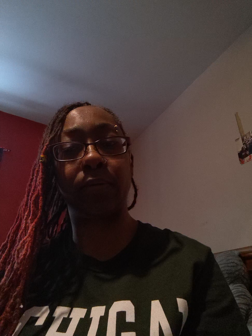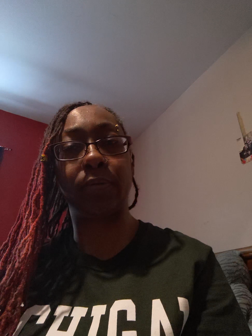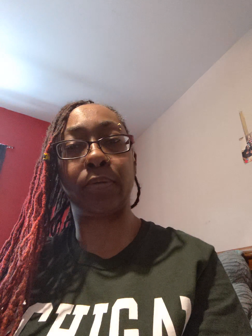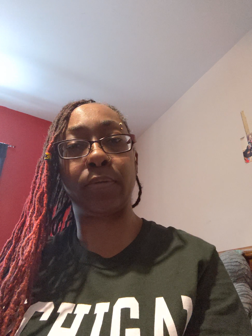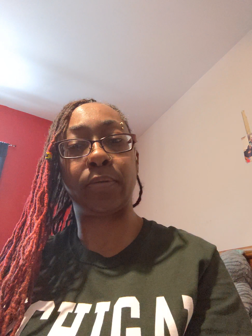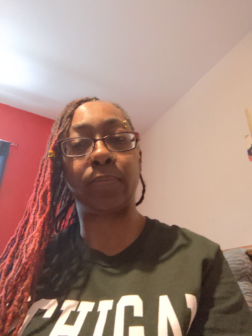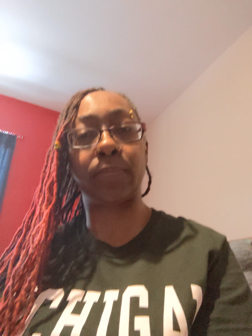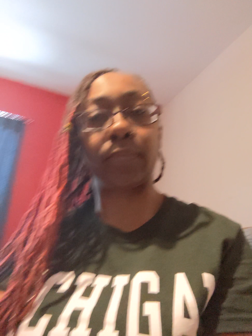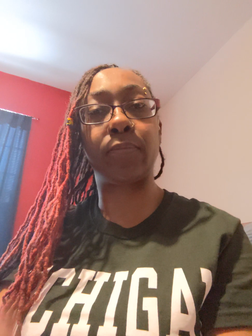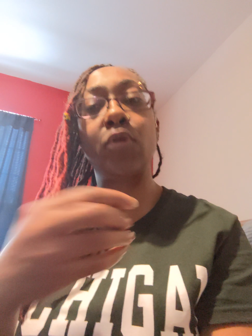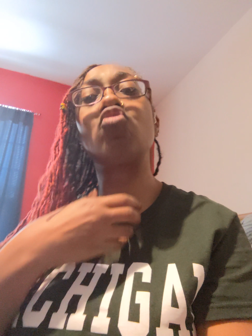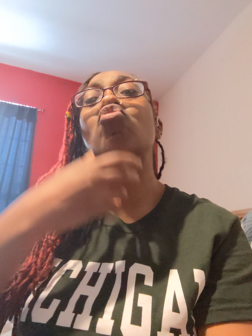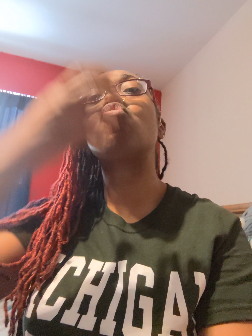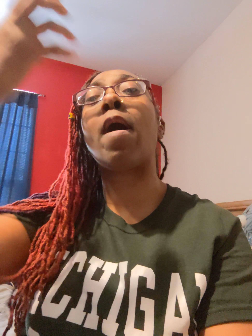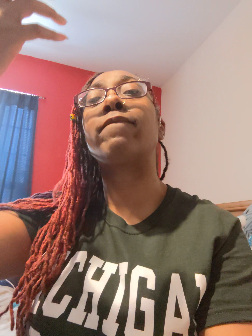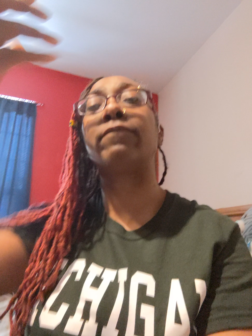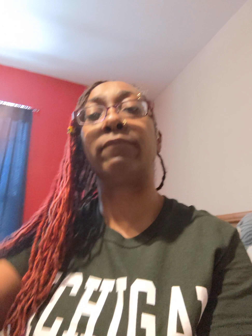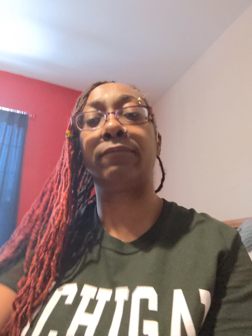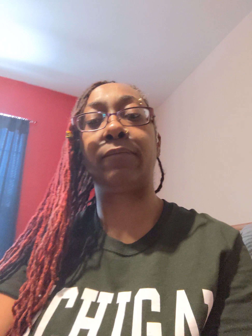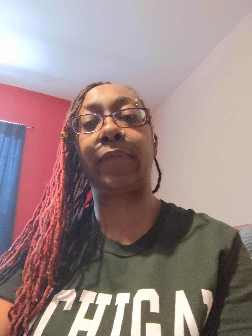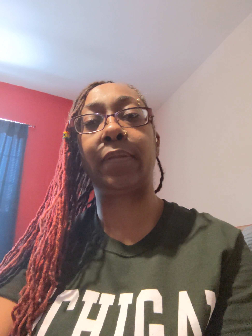giraffe